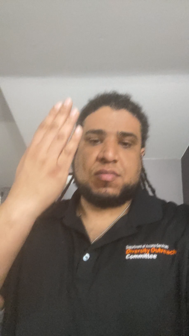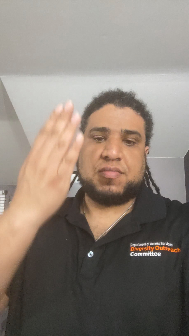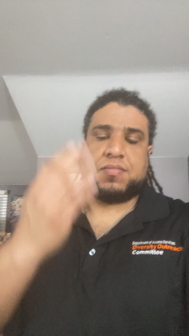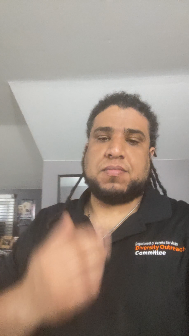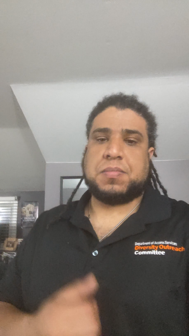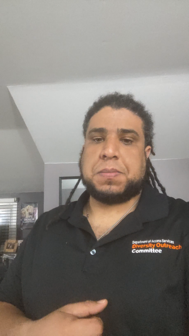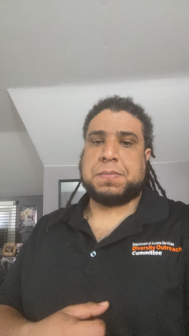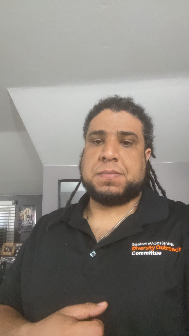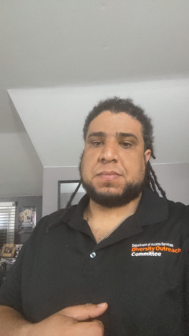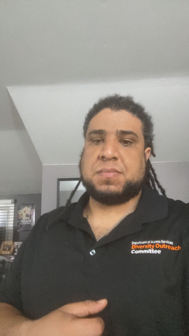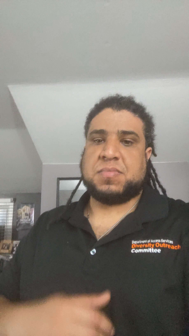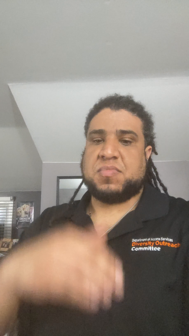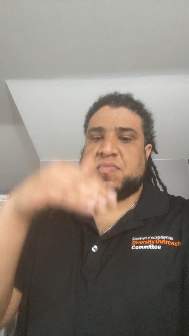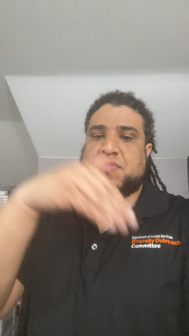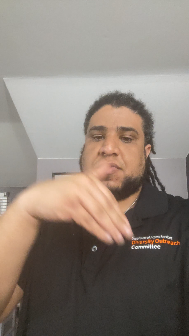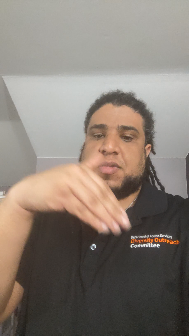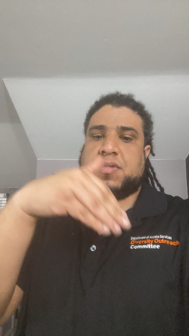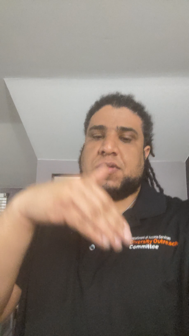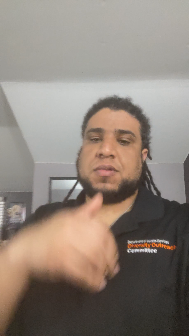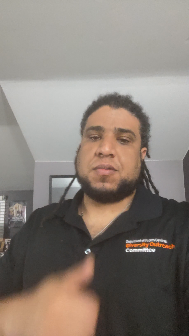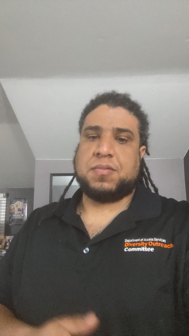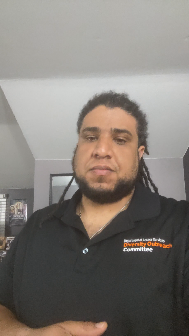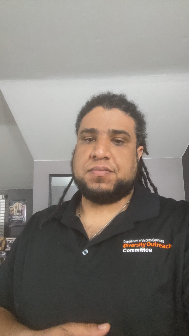doctor